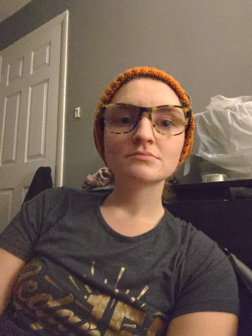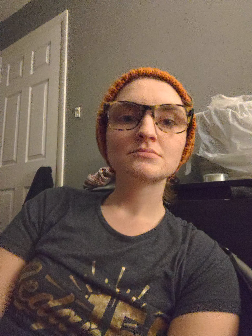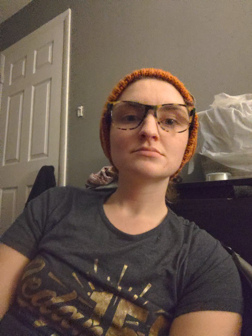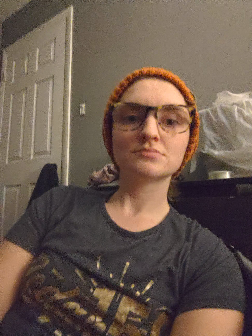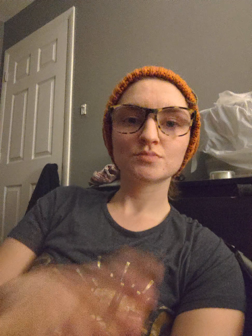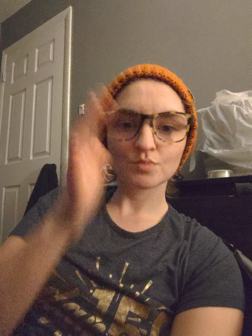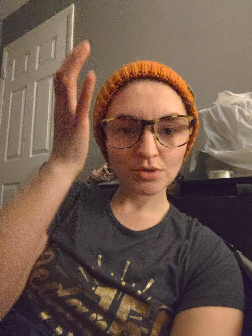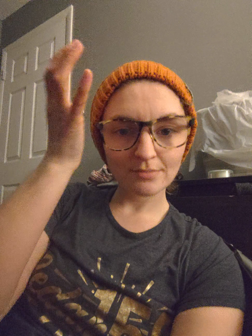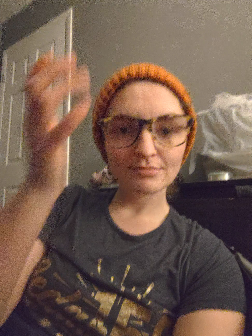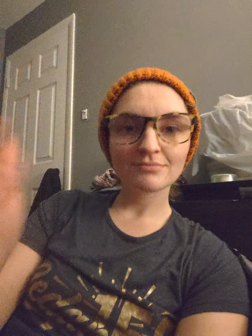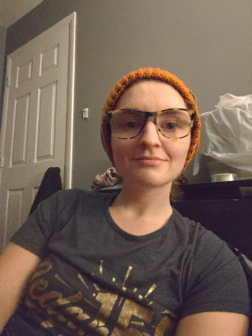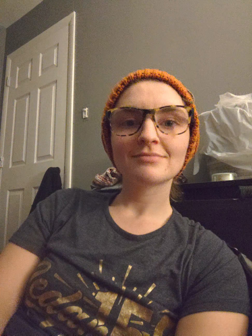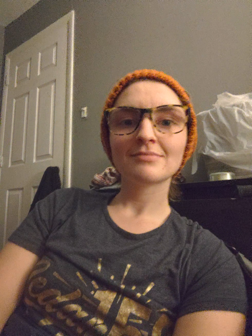garbage